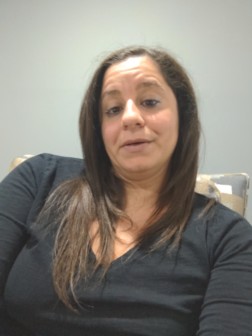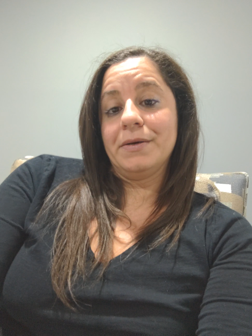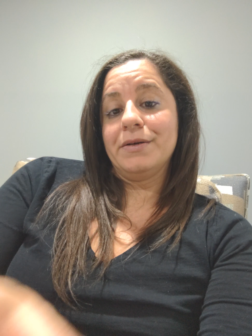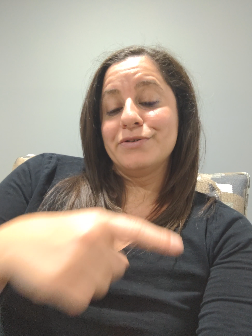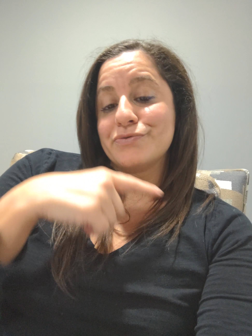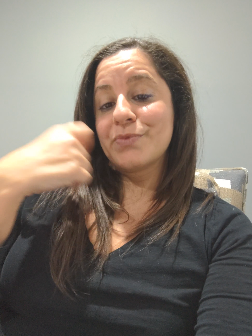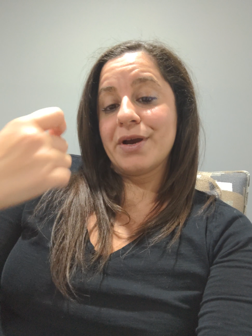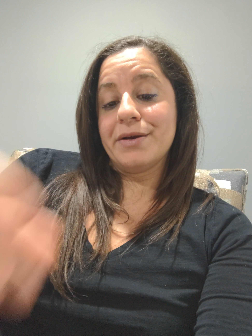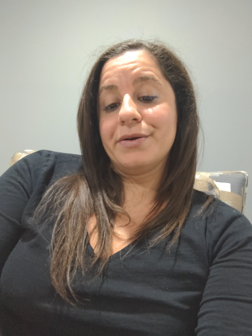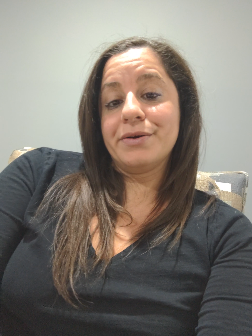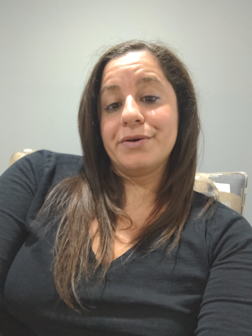dry